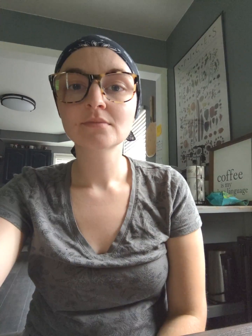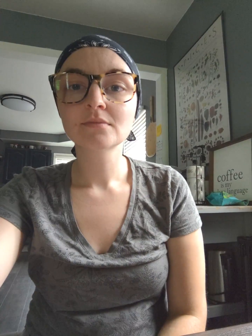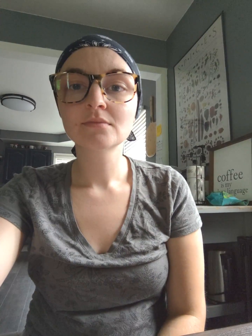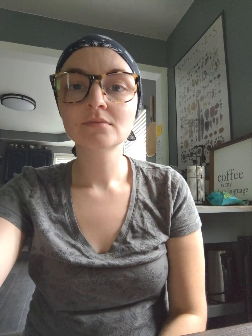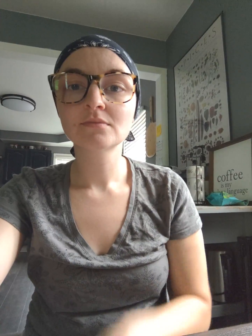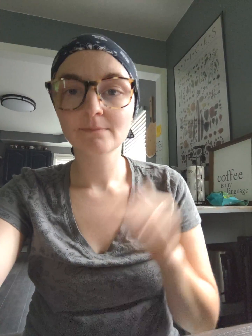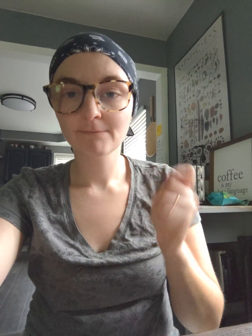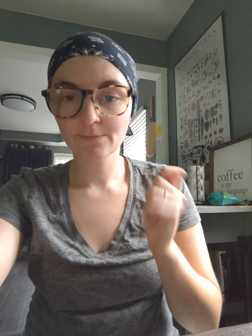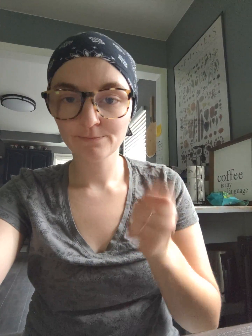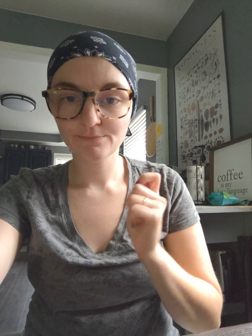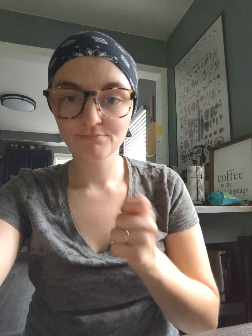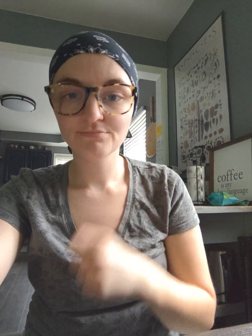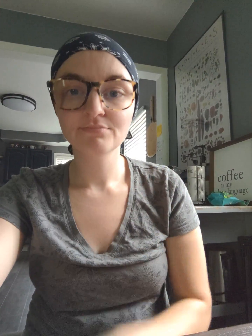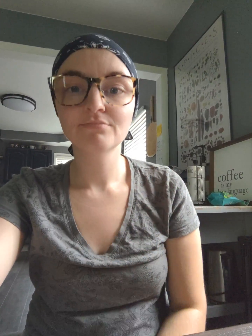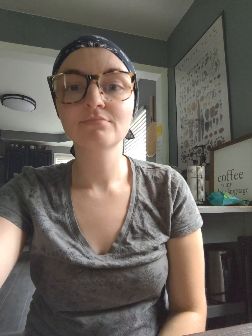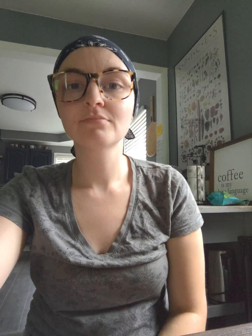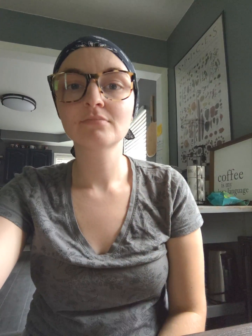cart